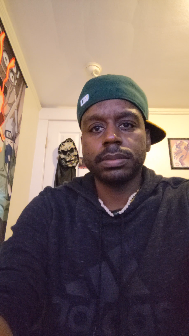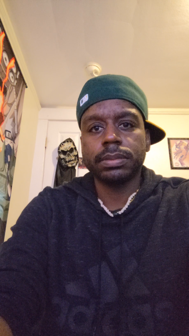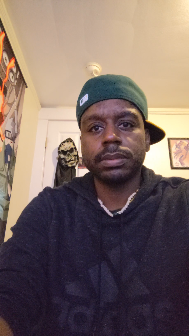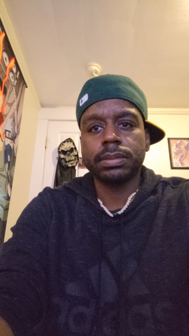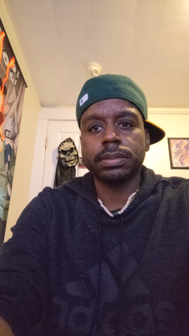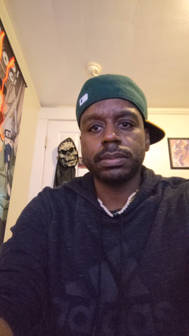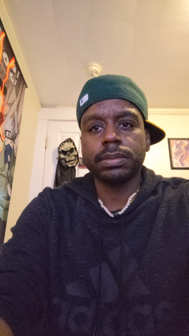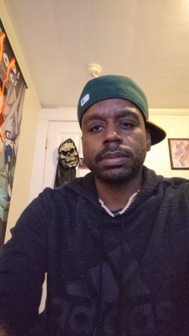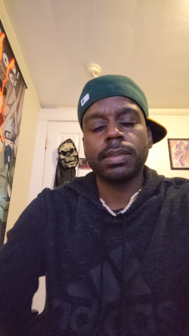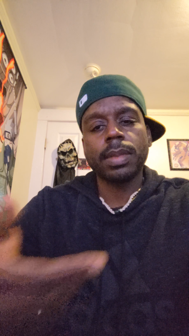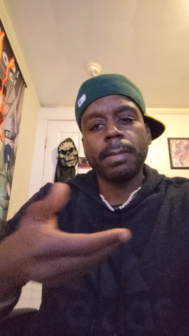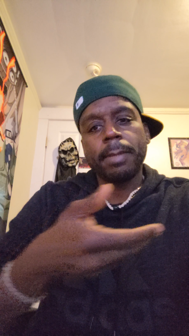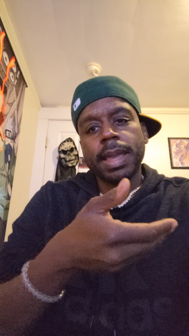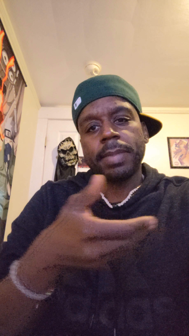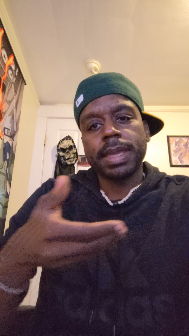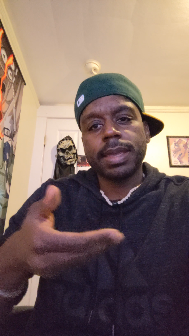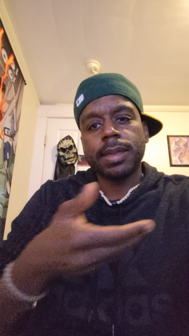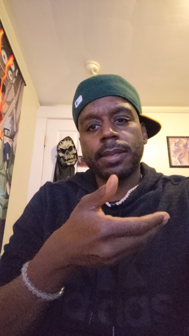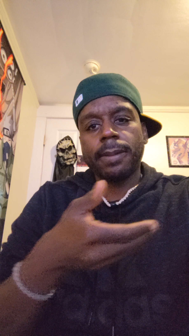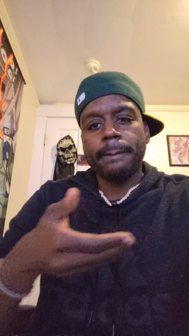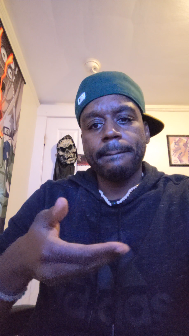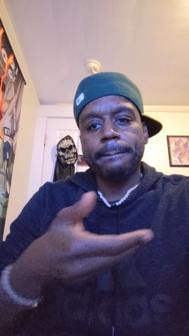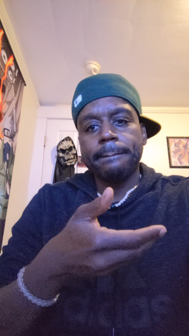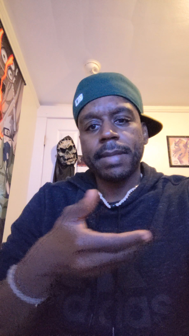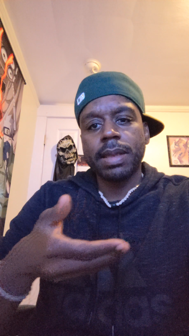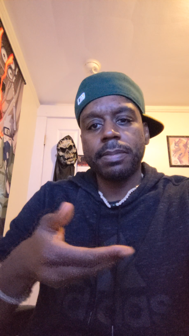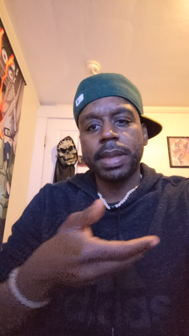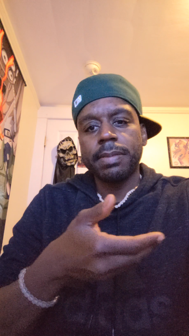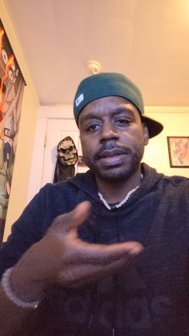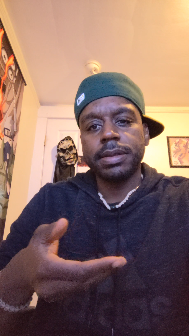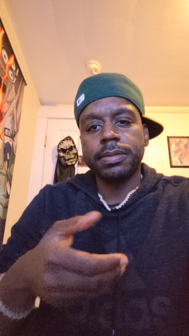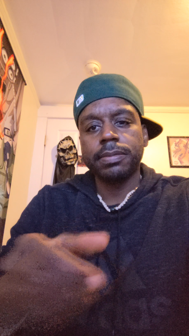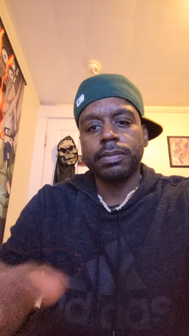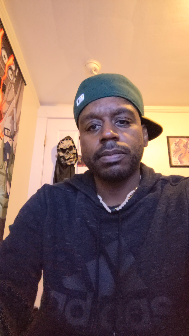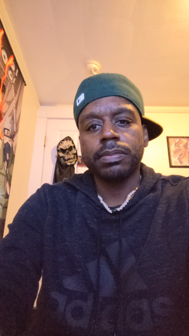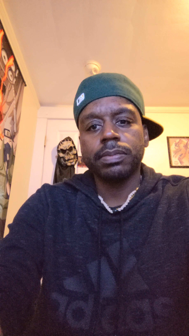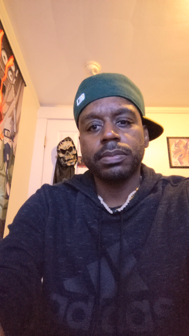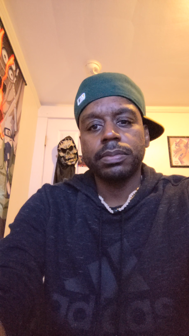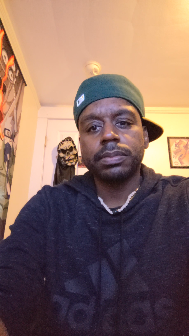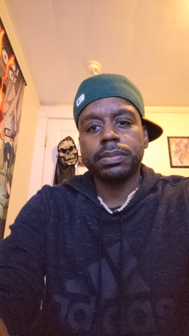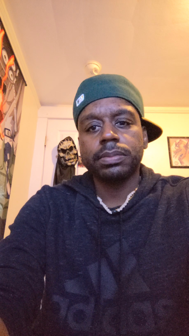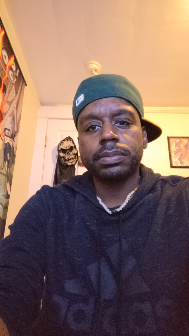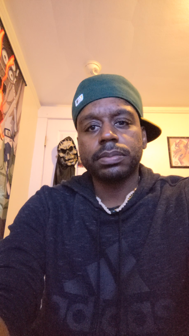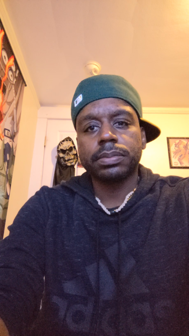baby